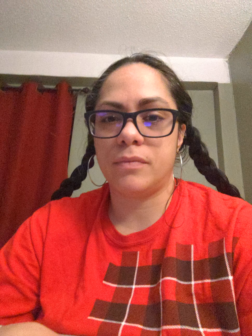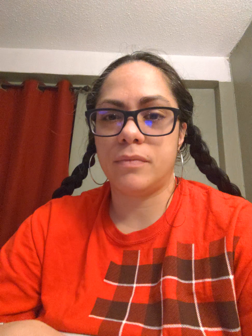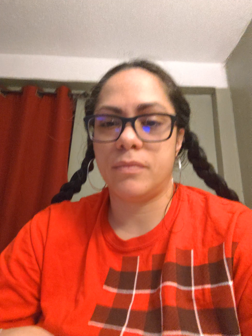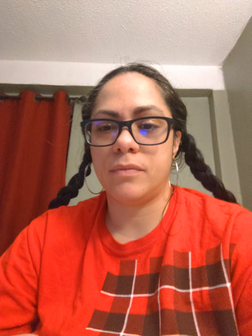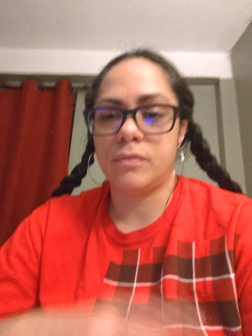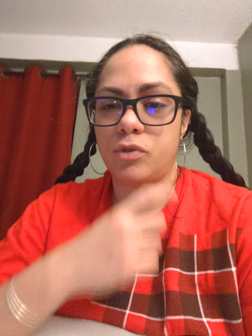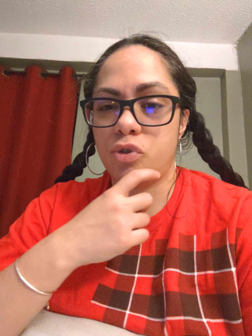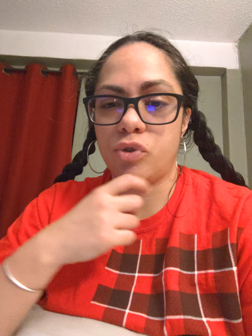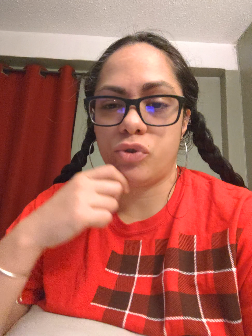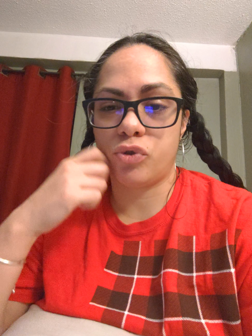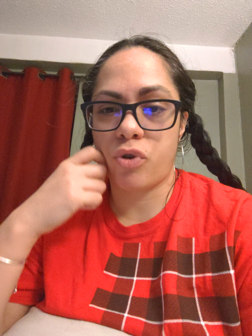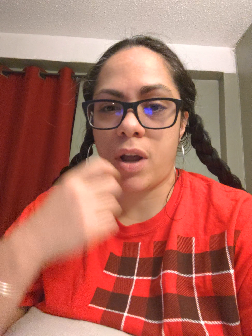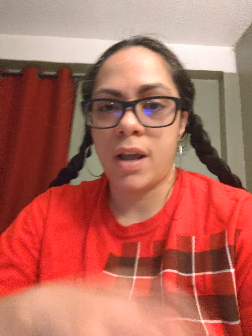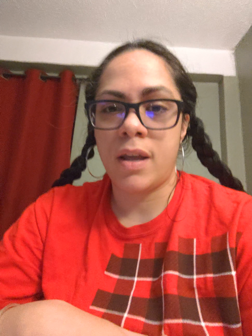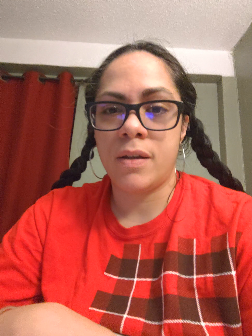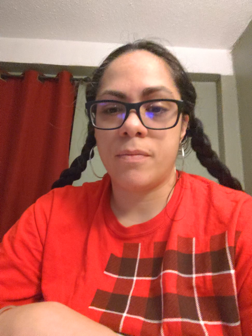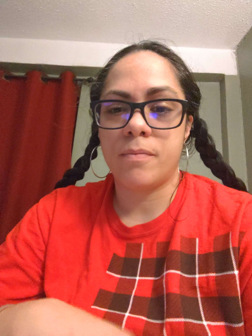dry